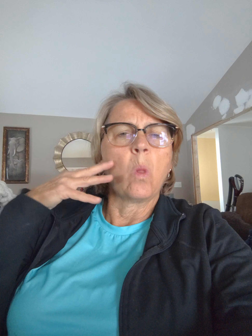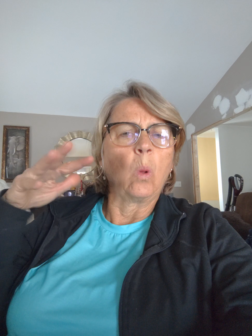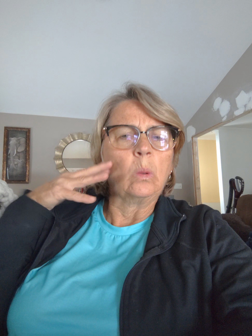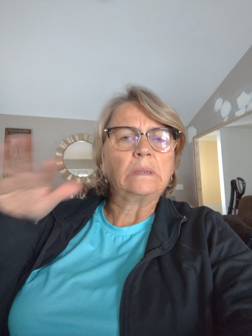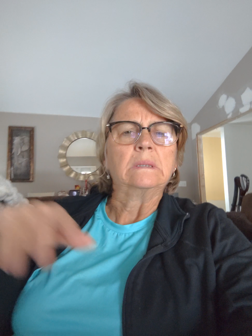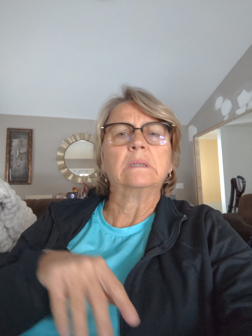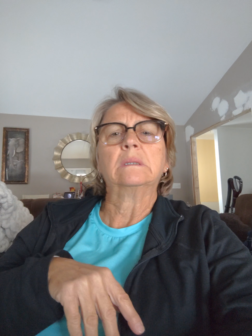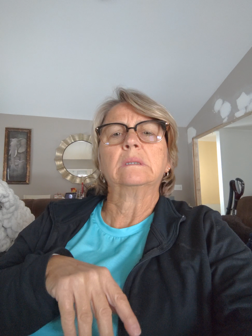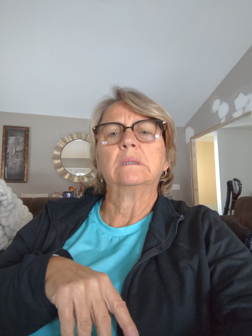noisy